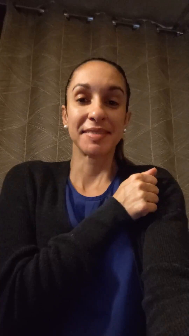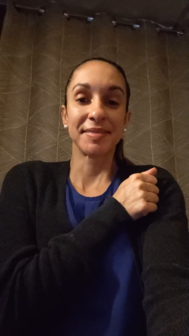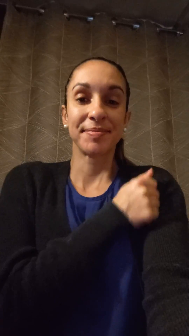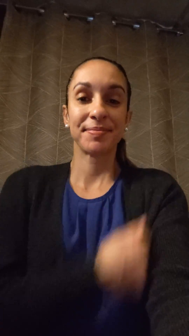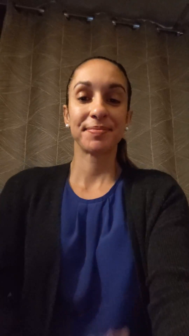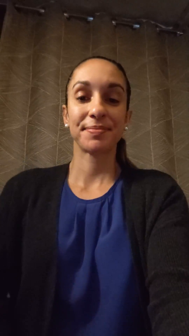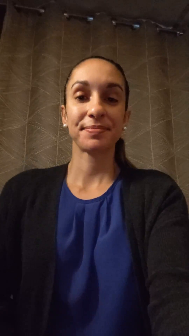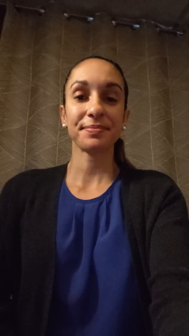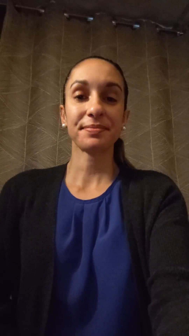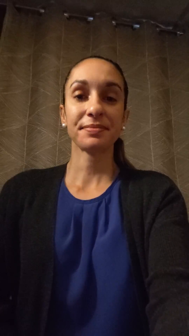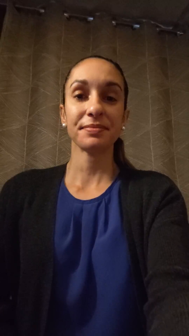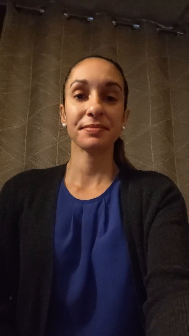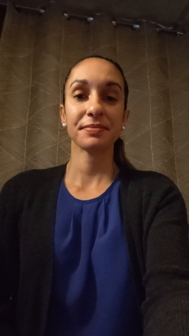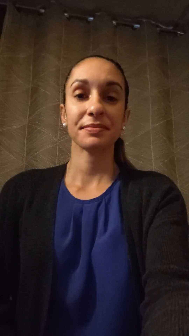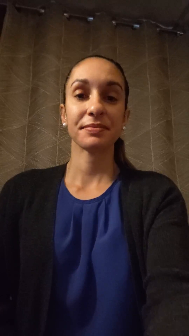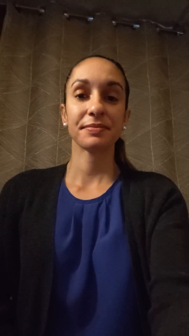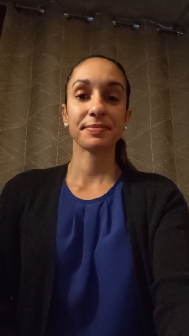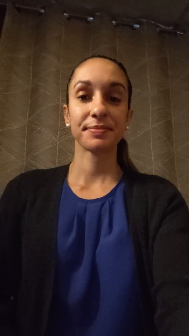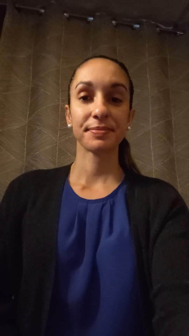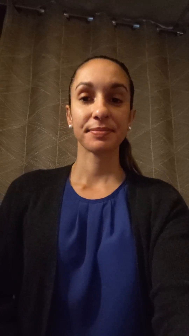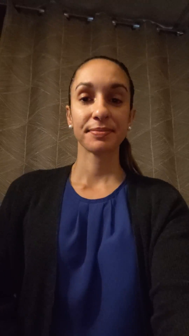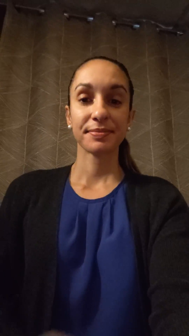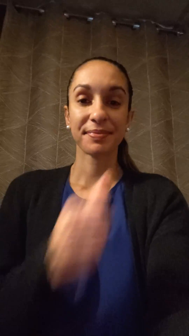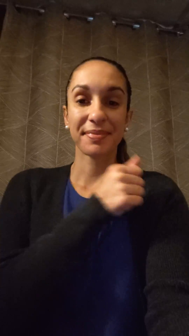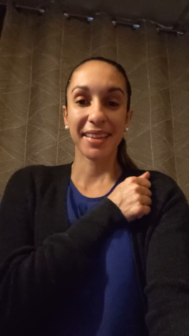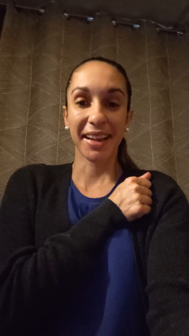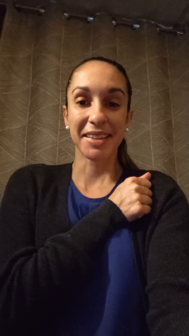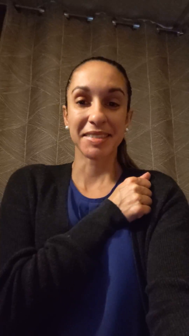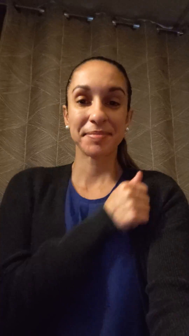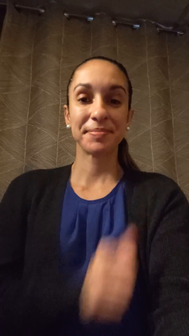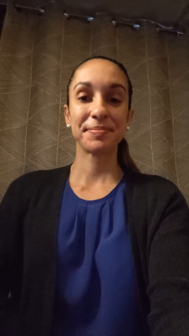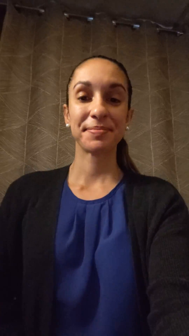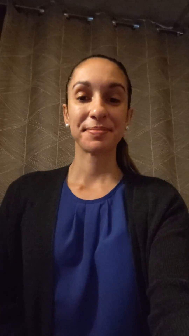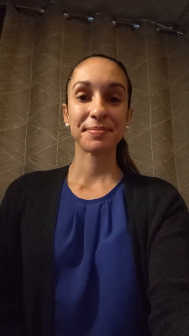hug